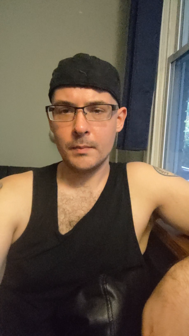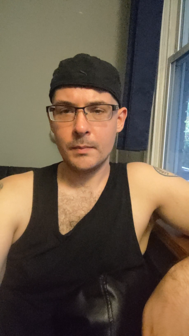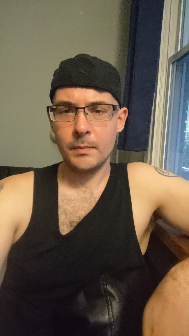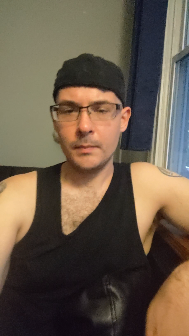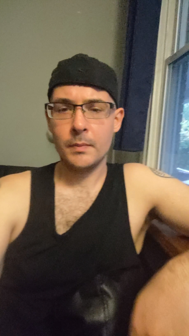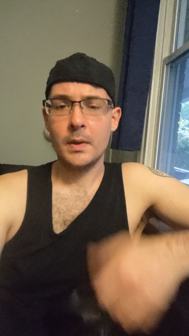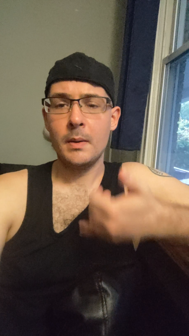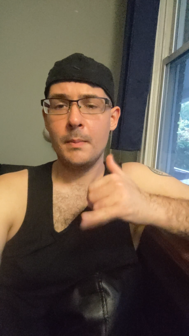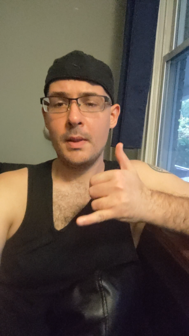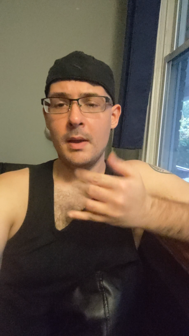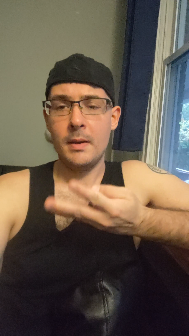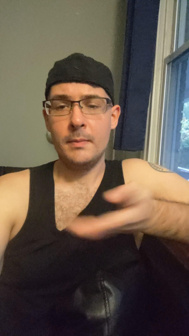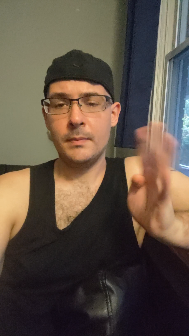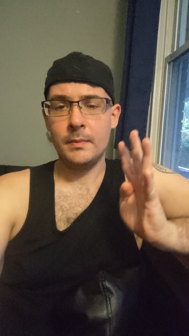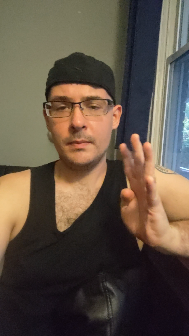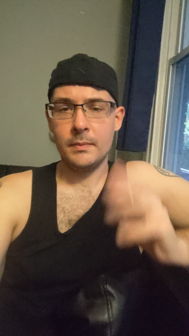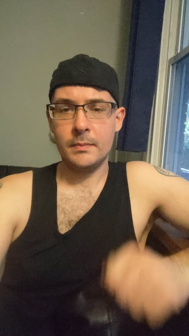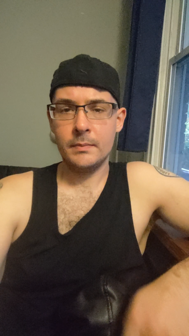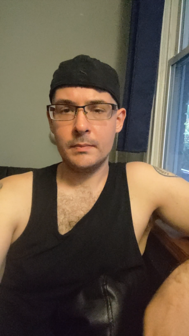playpen